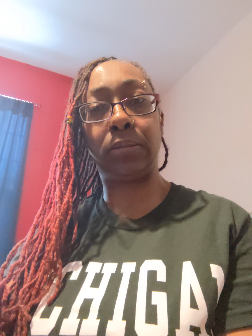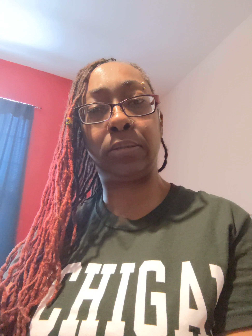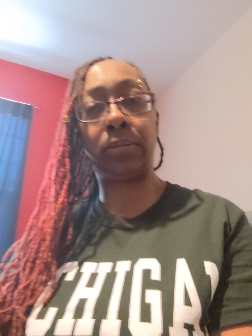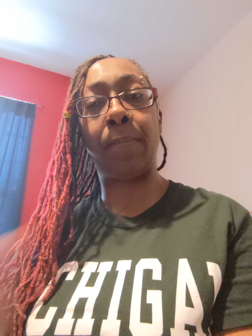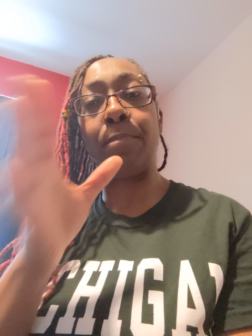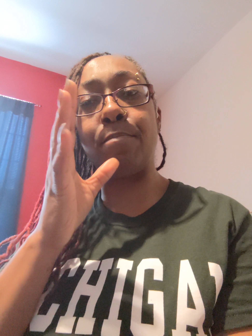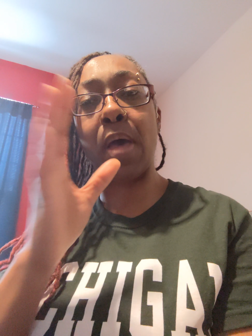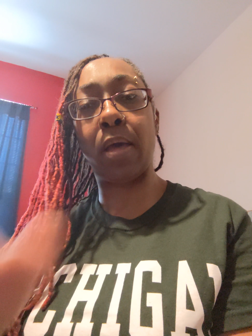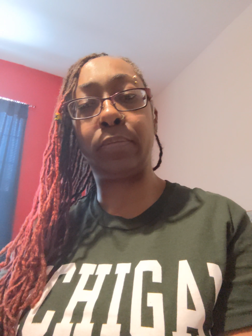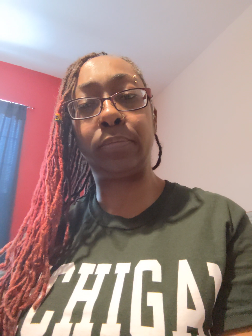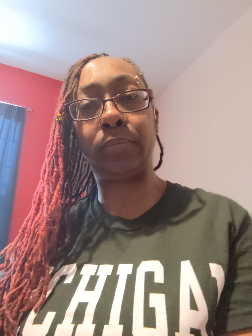mom